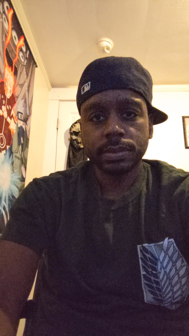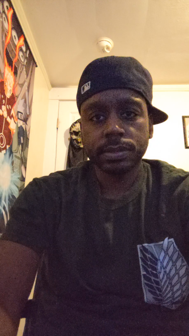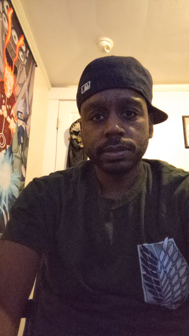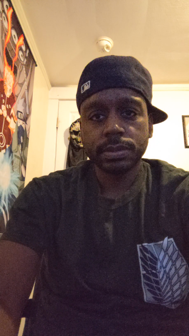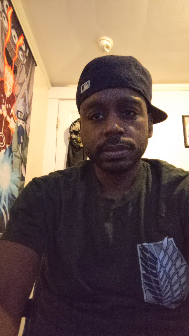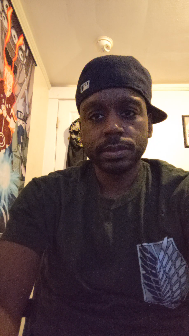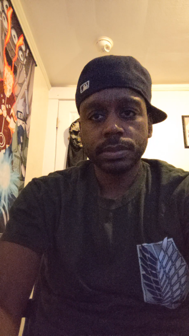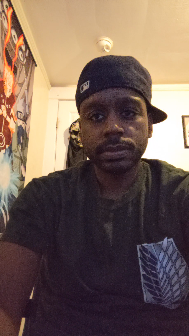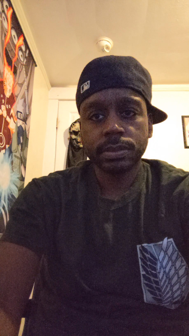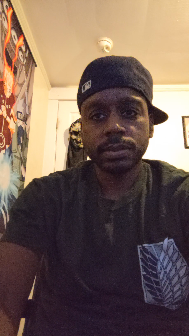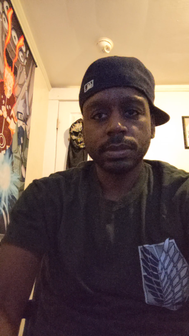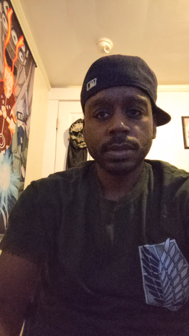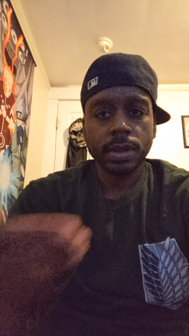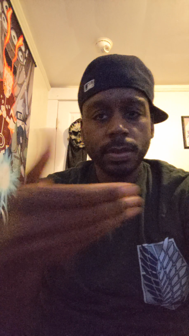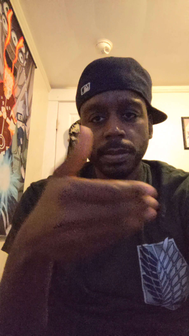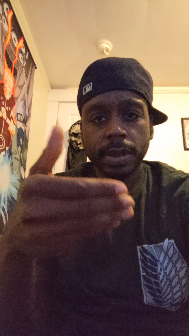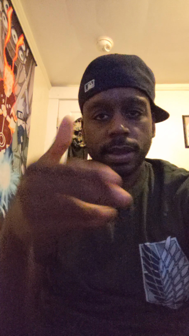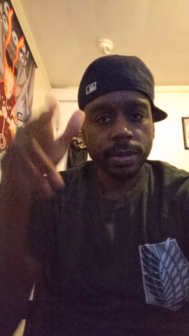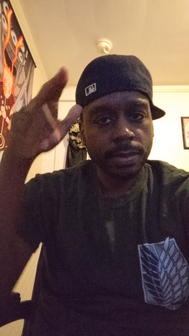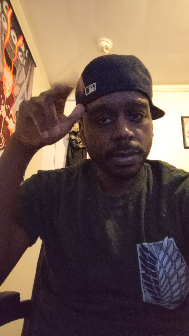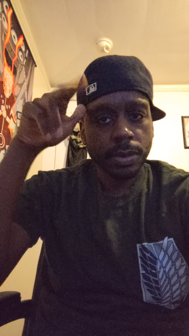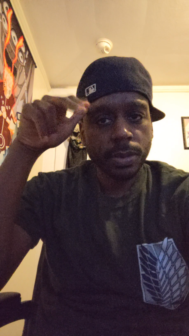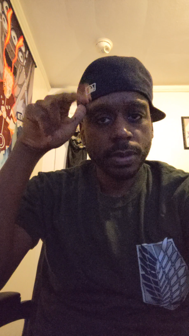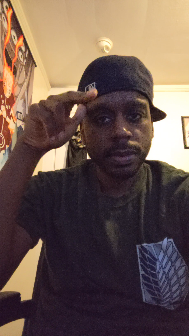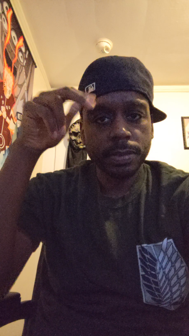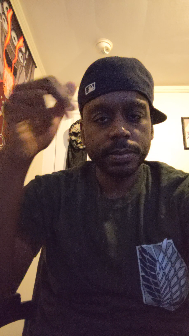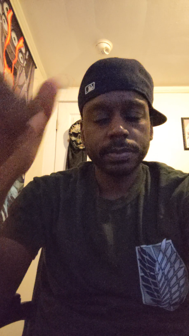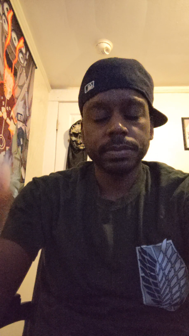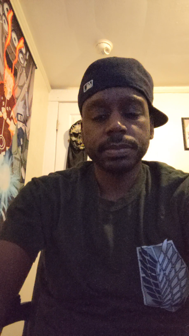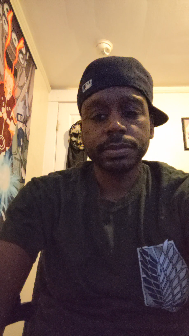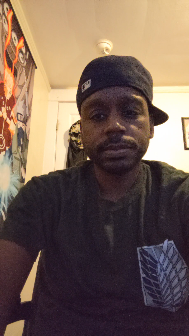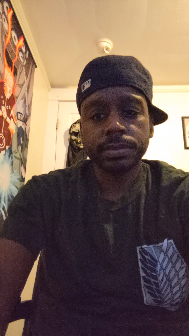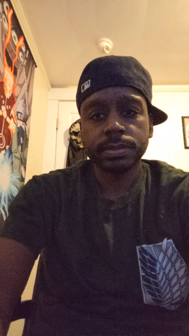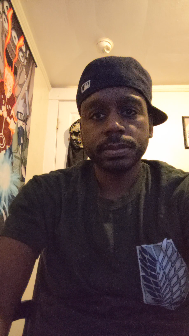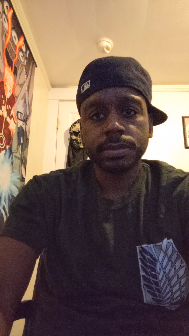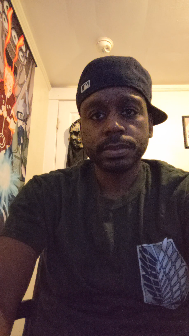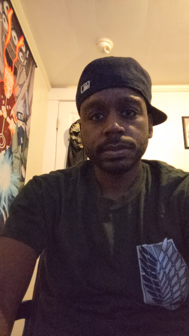pony